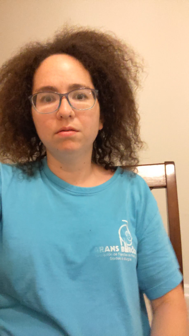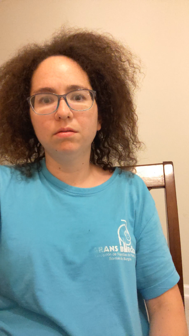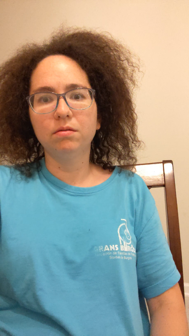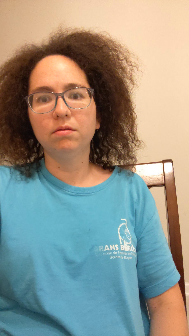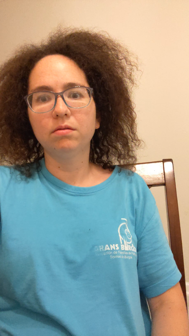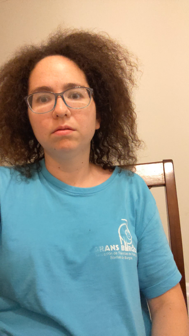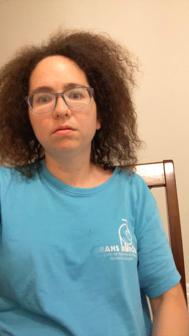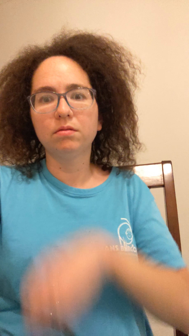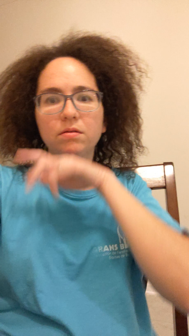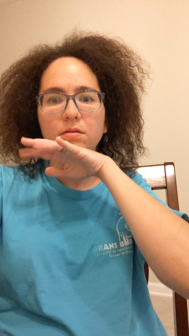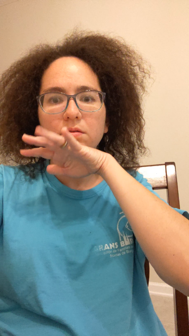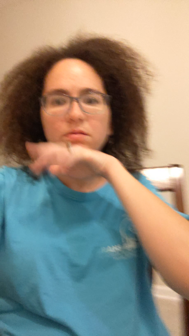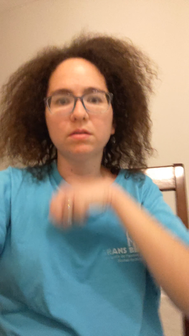naughty